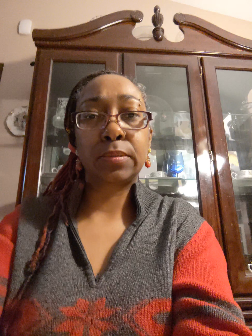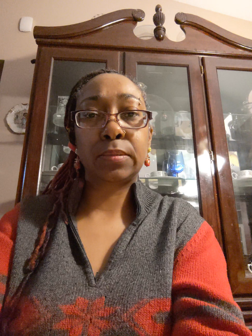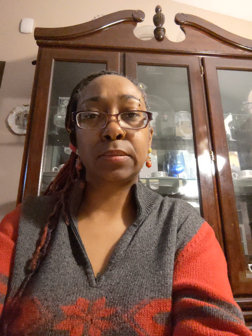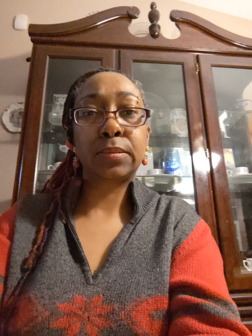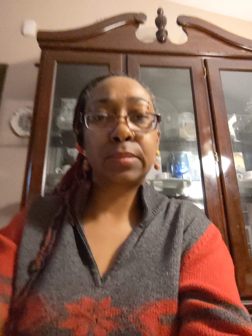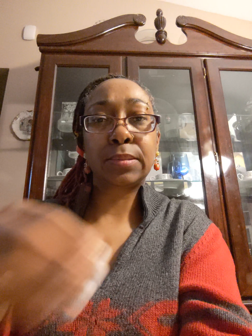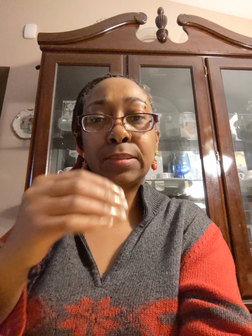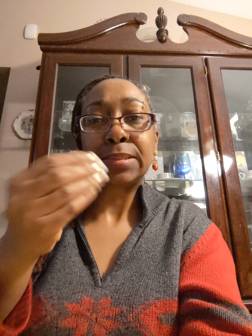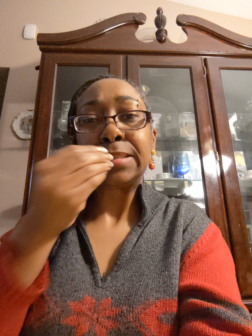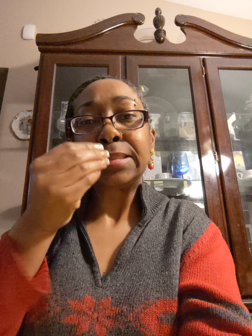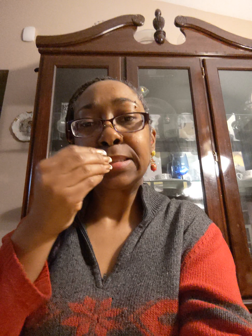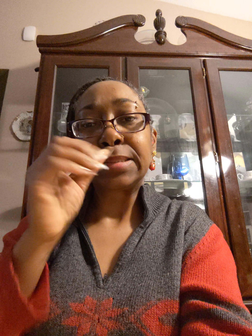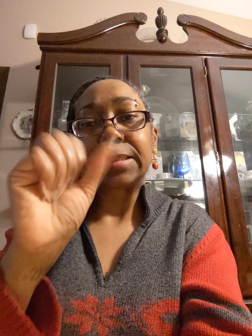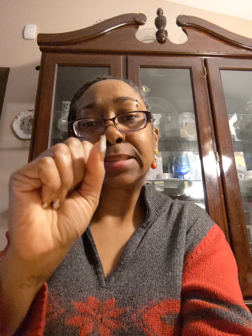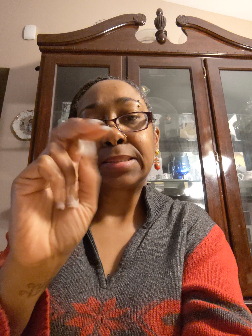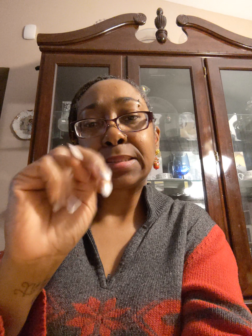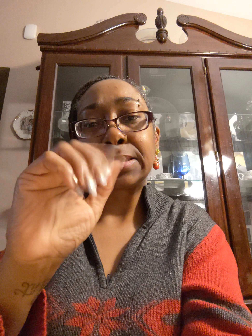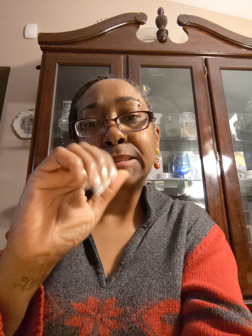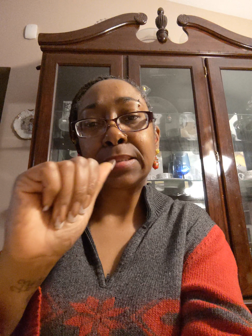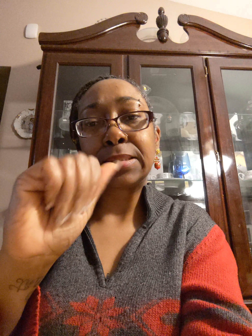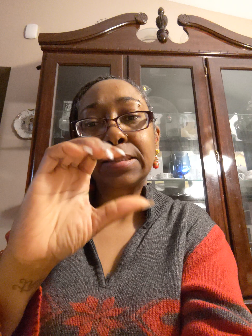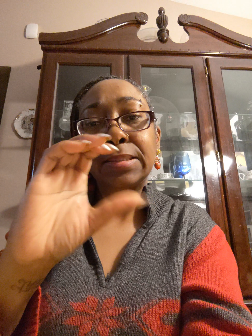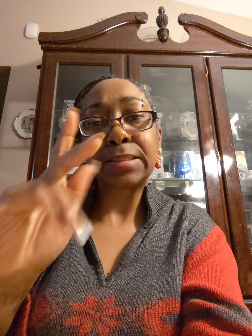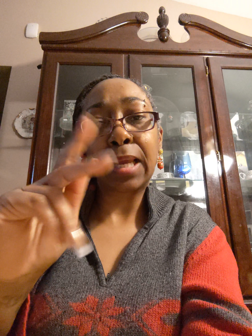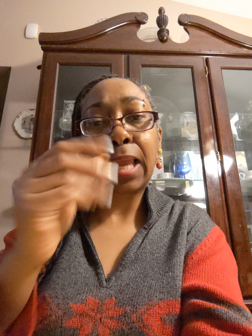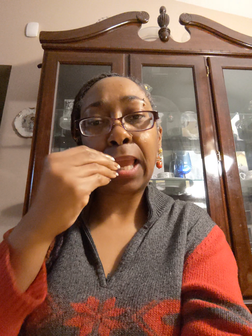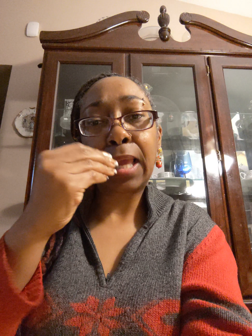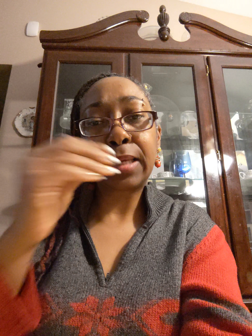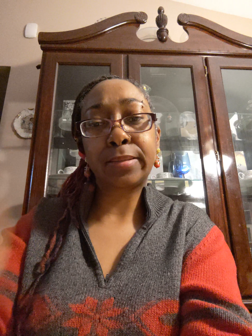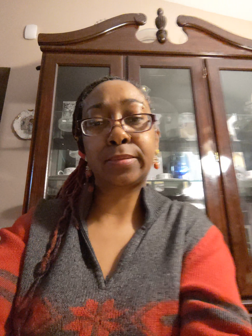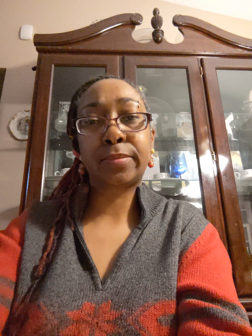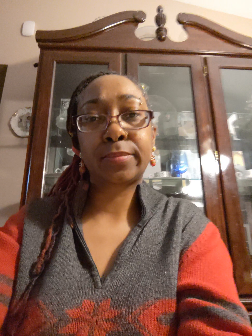snack